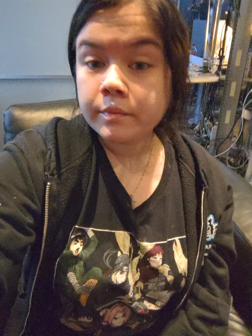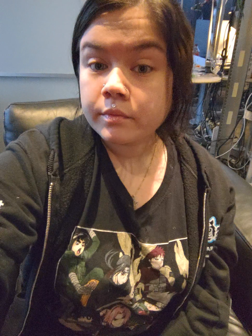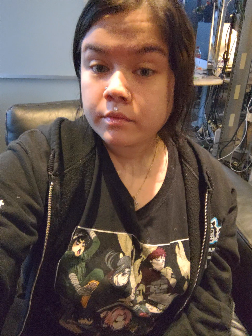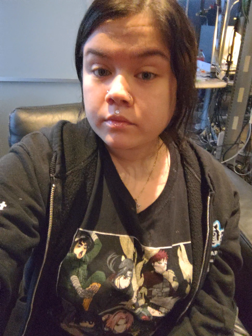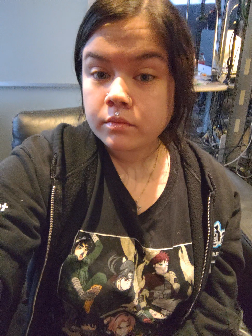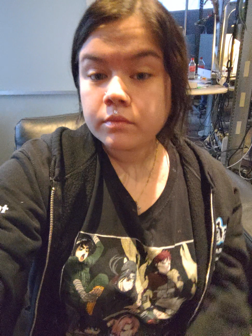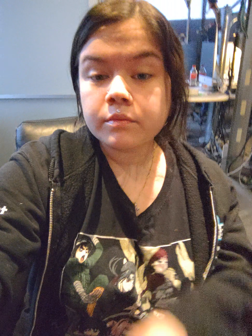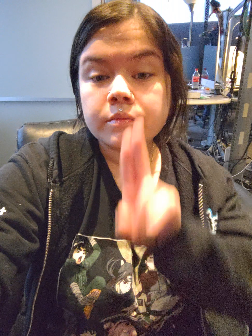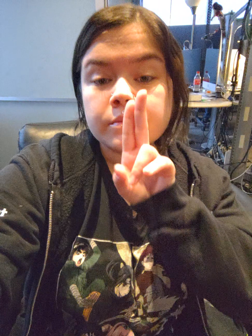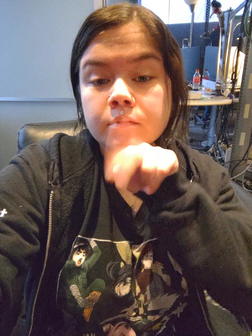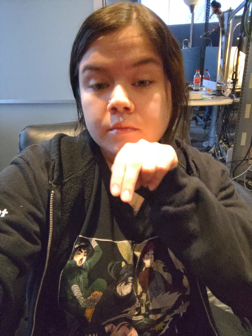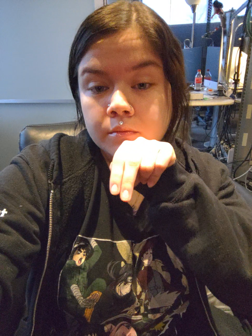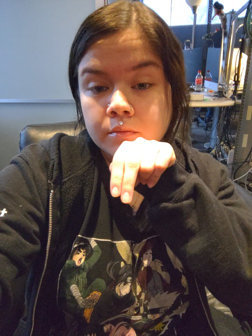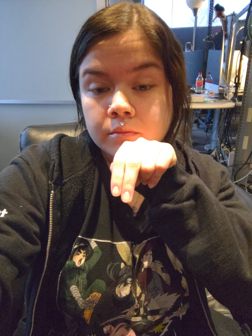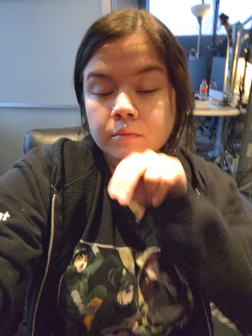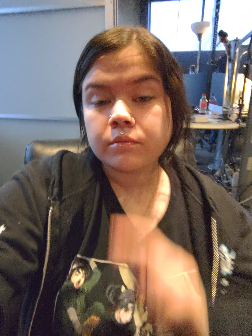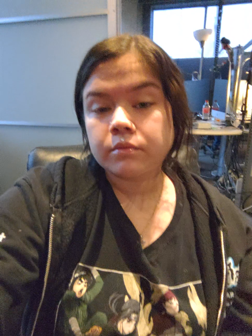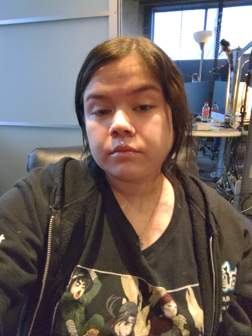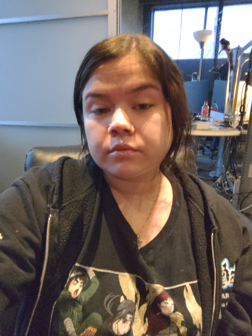tongue